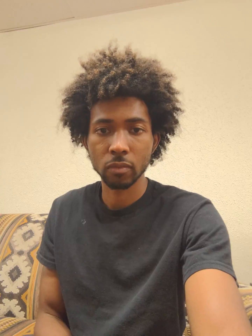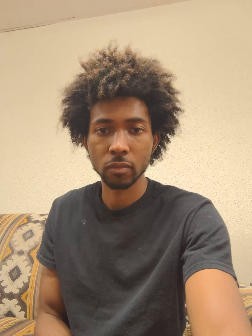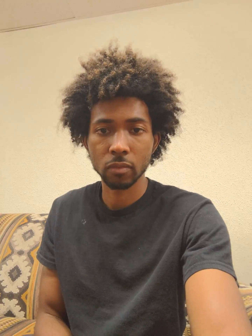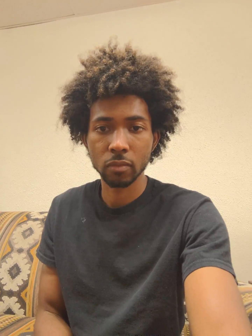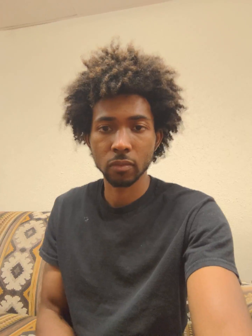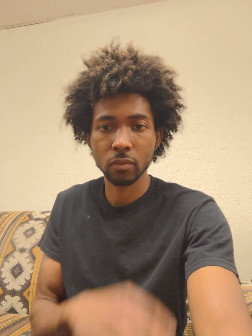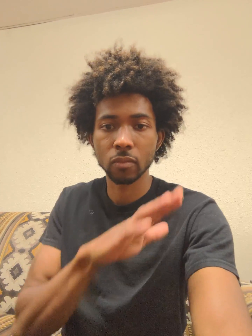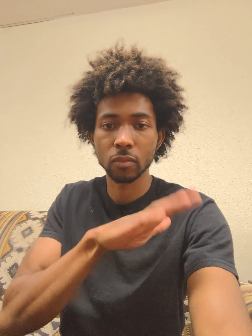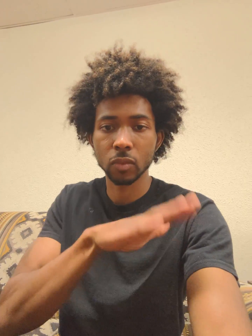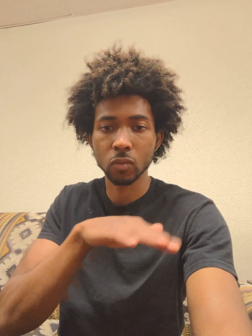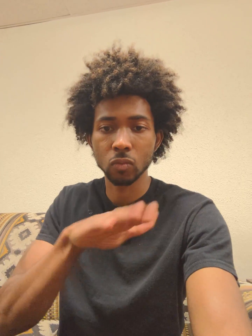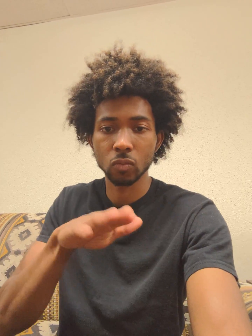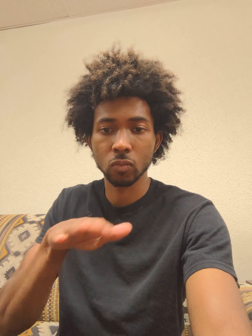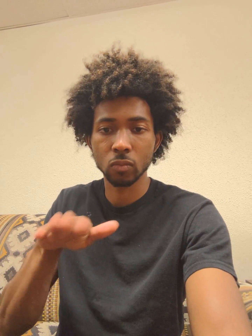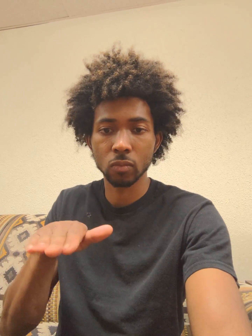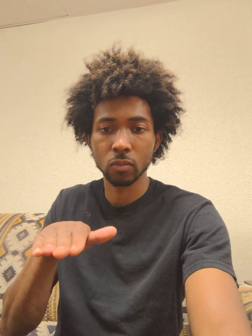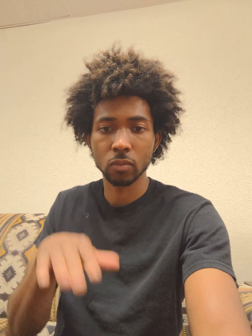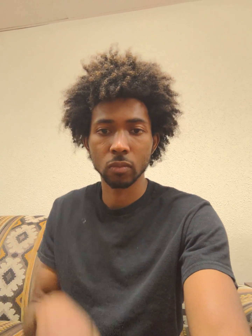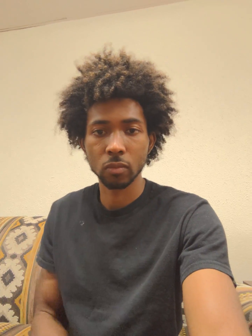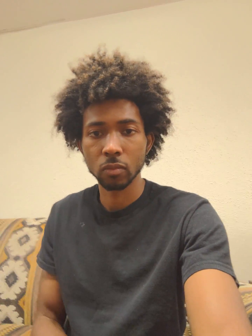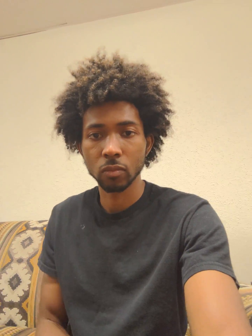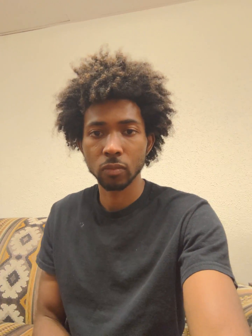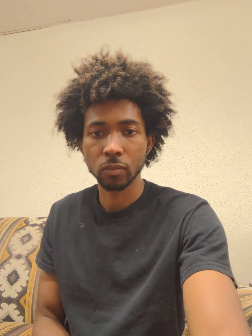children